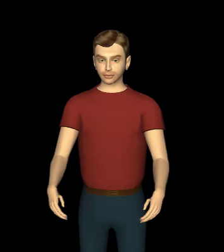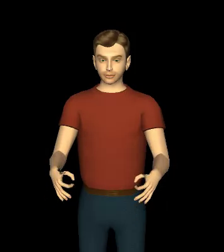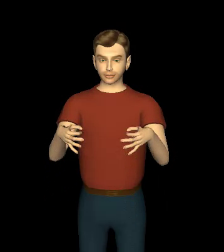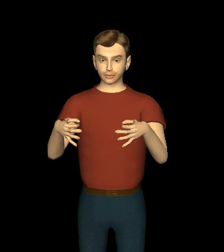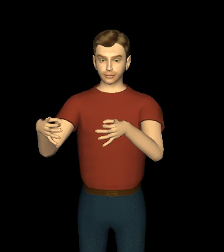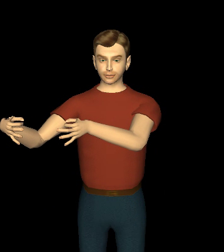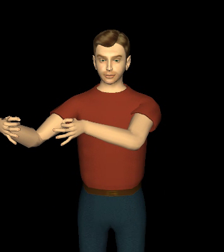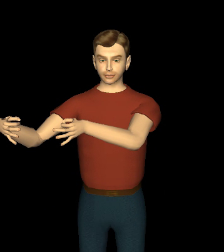مجتهد